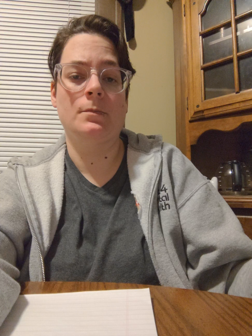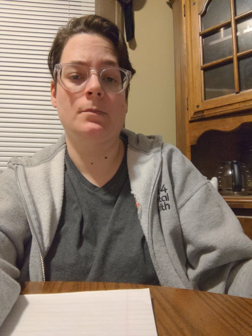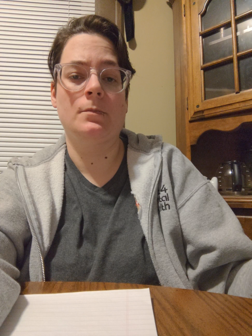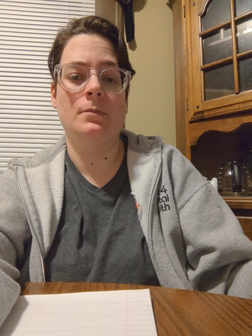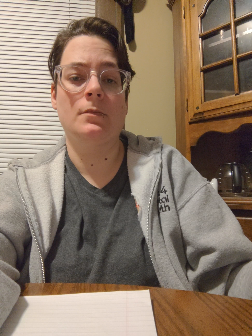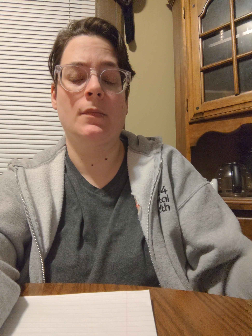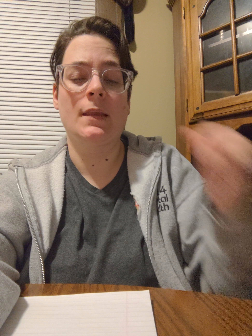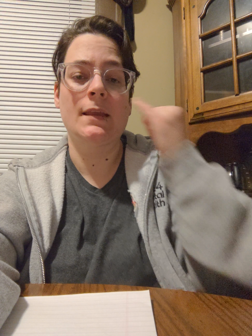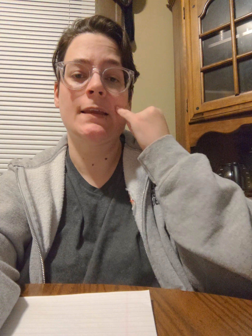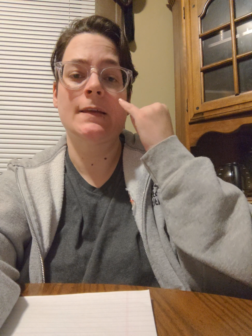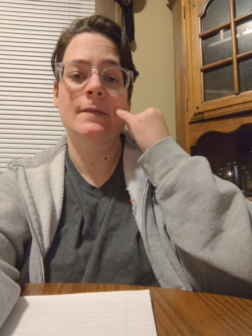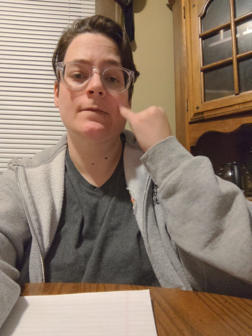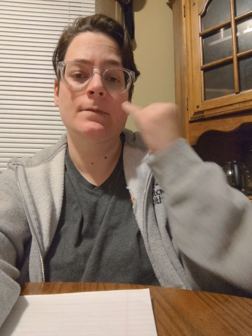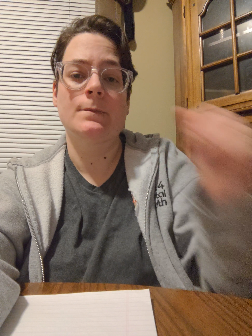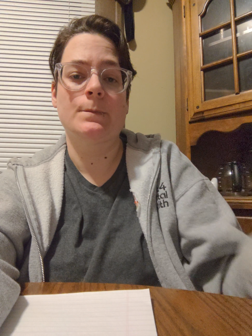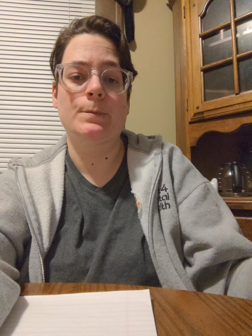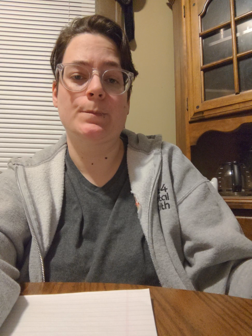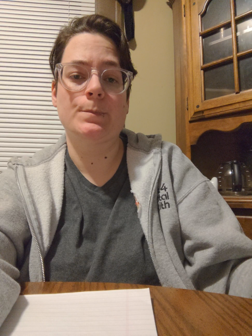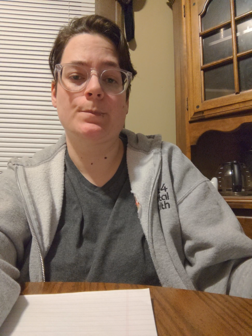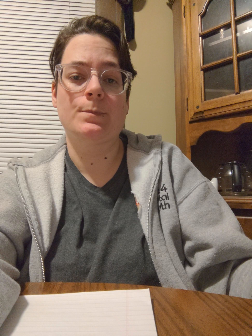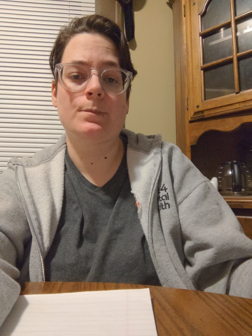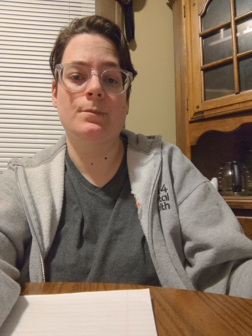if